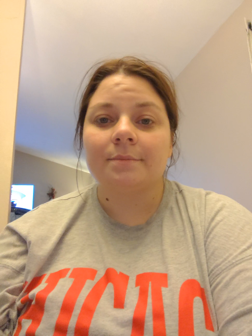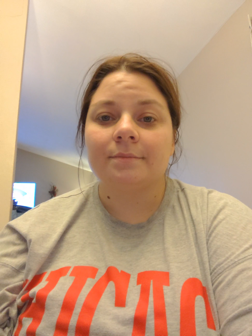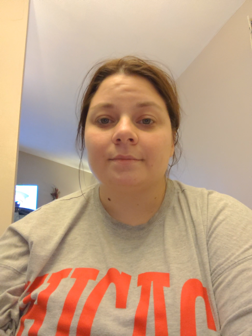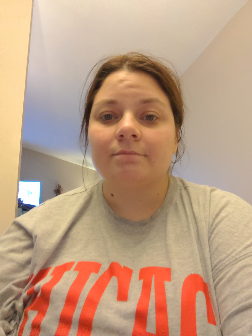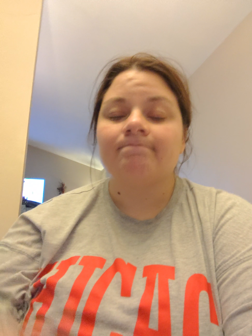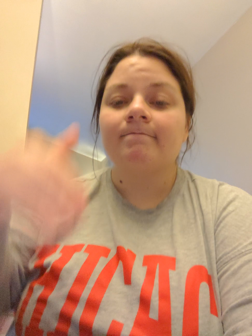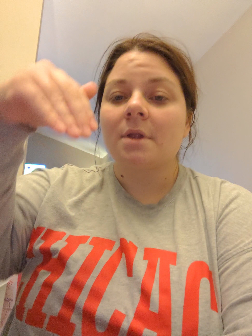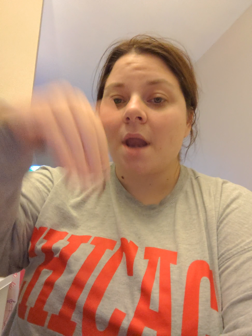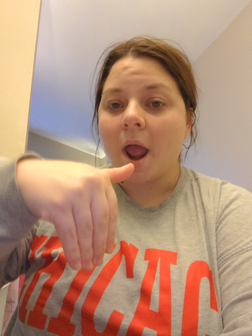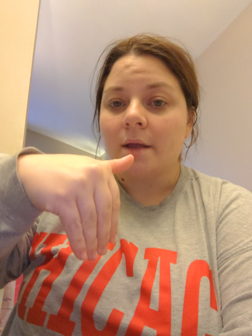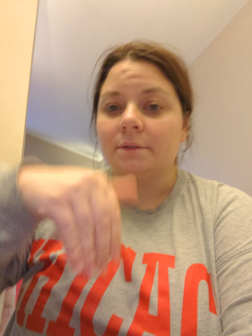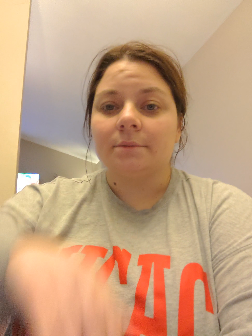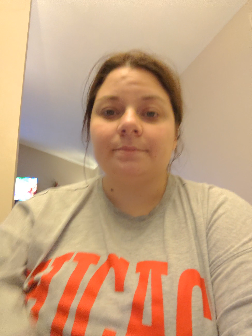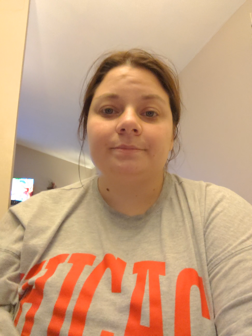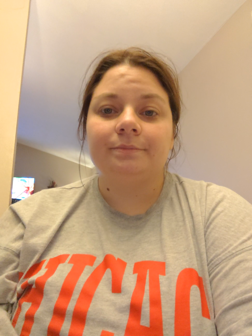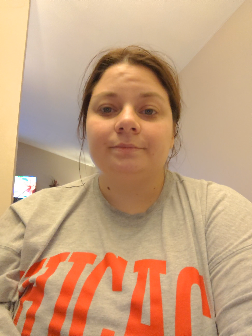night